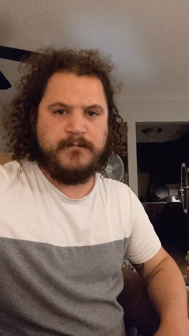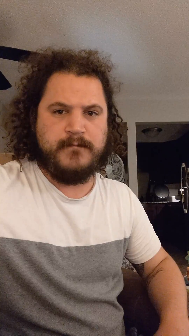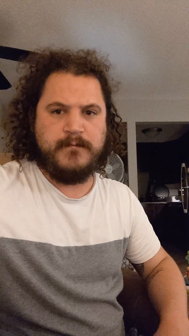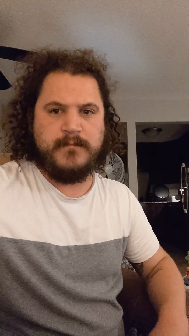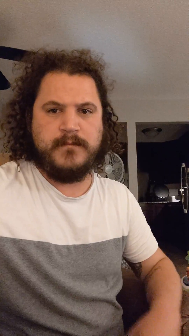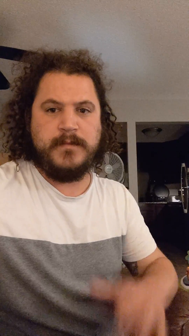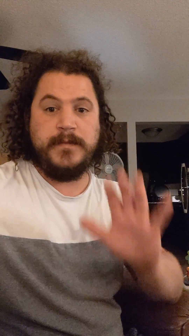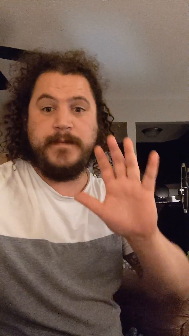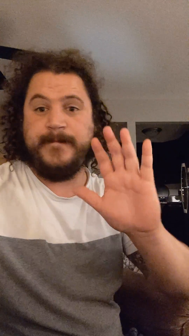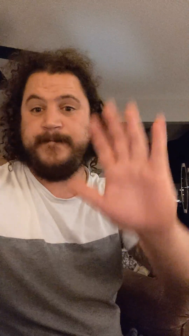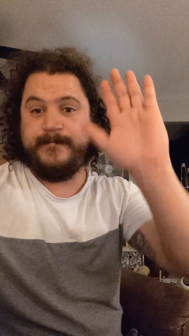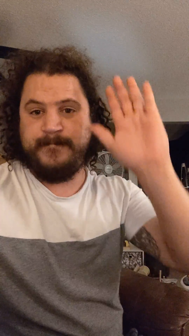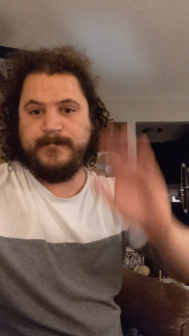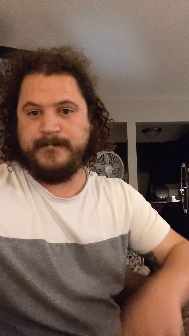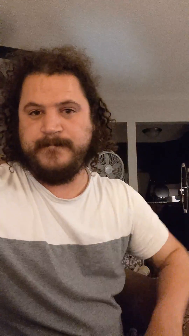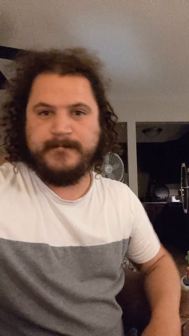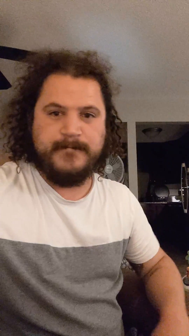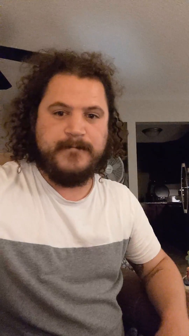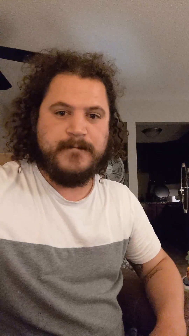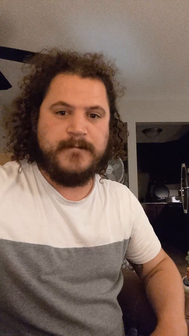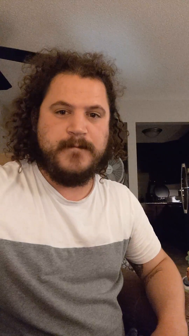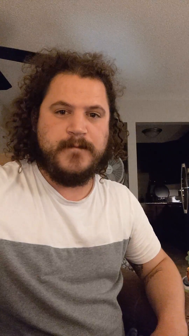give me five